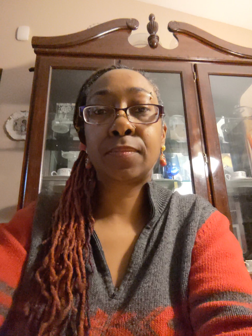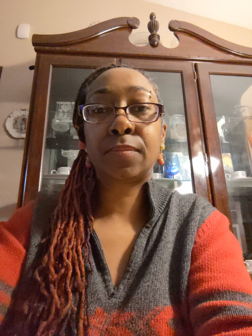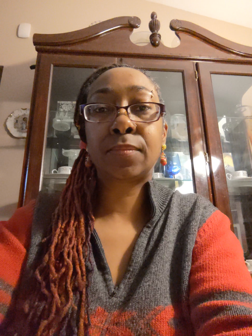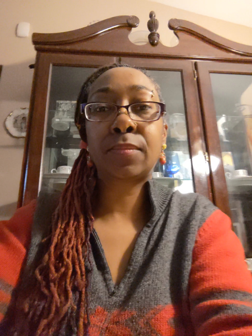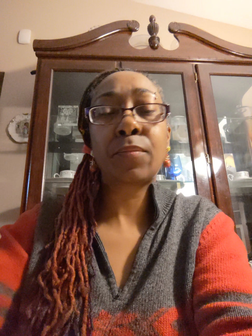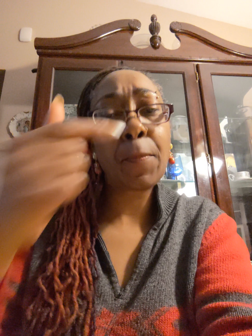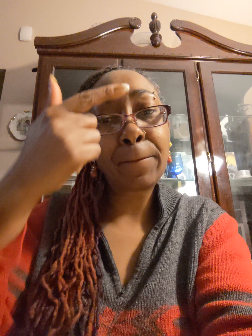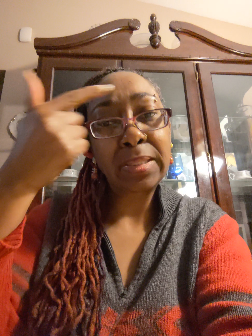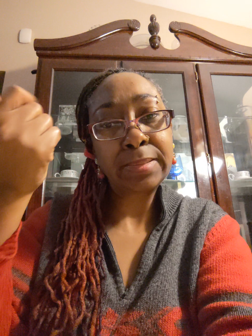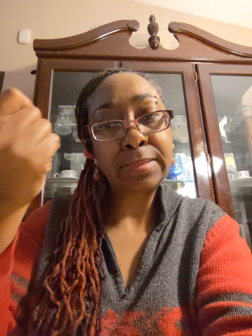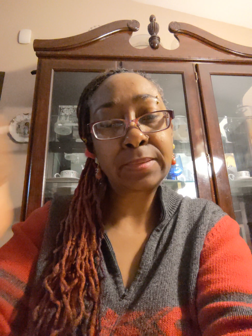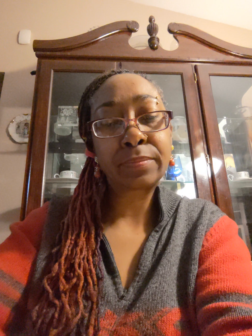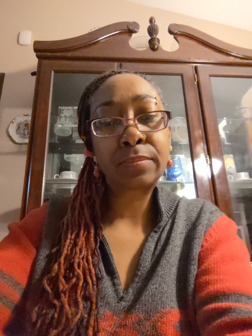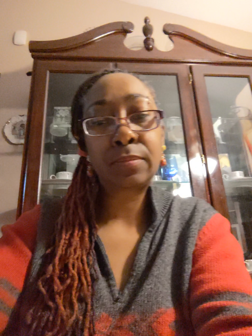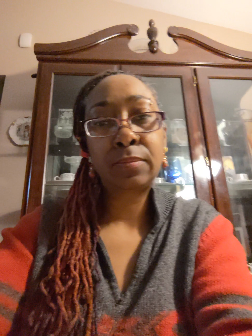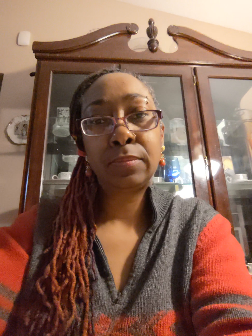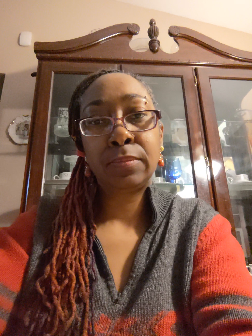because